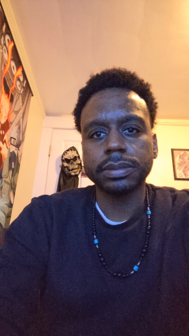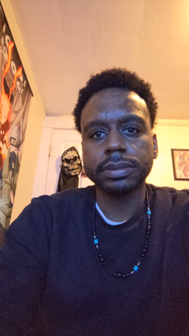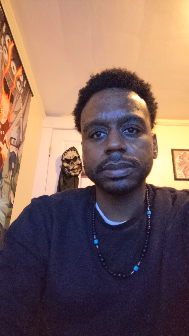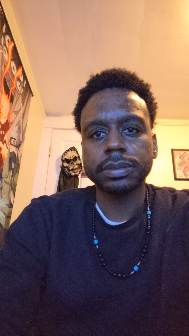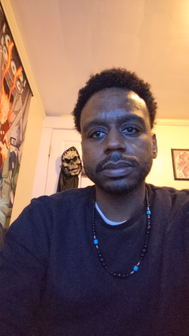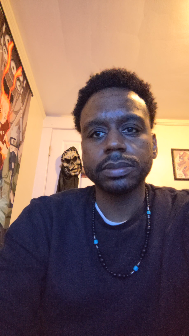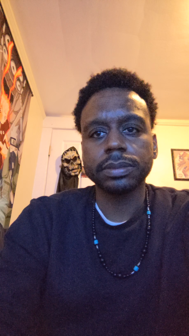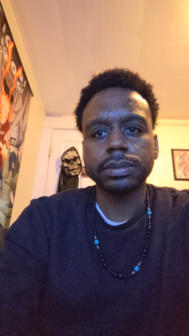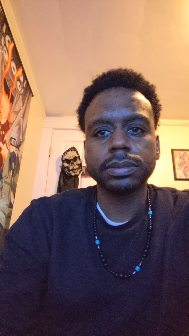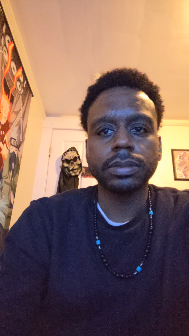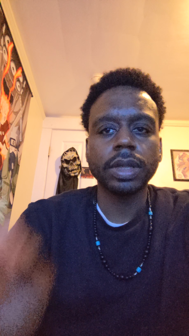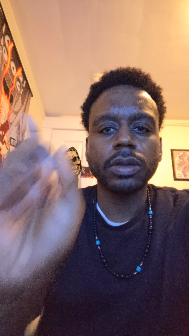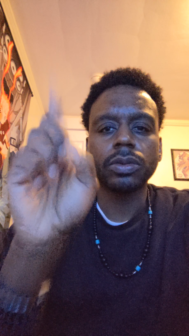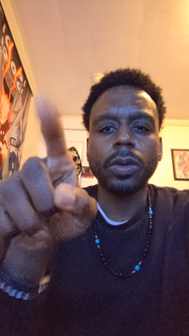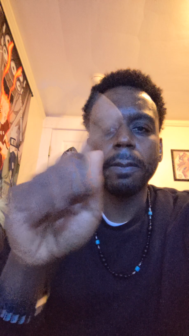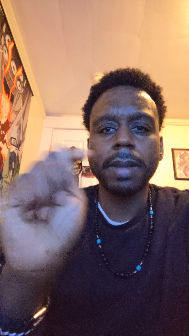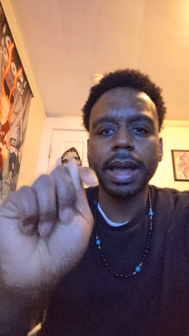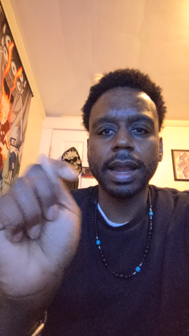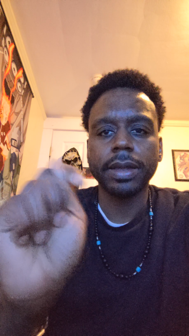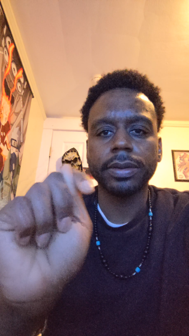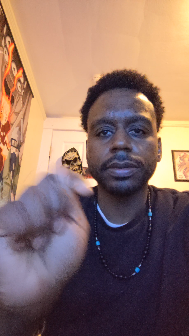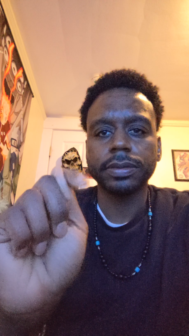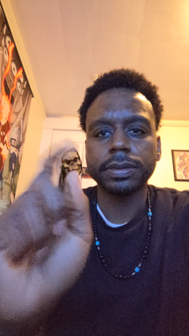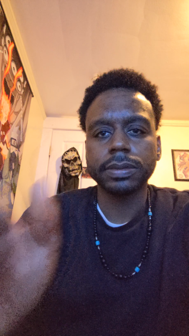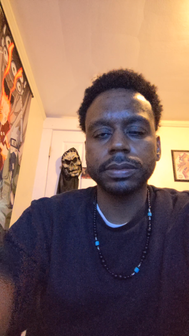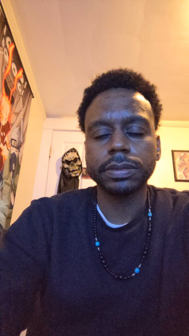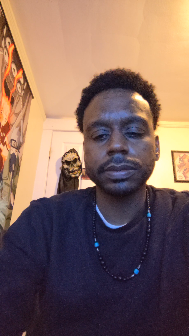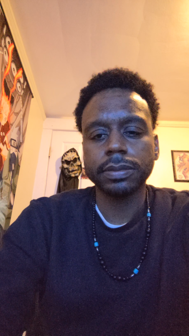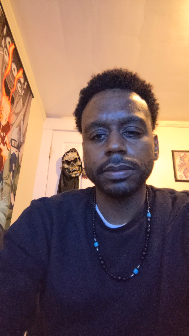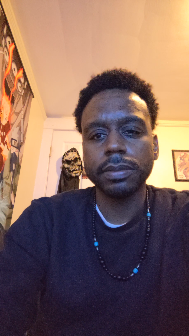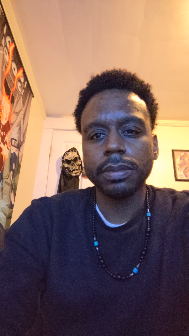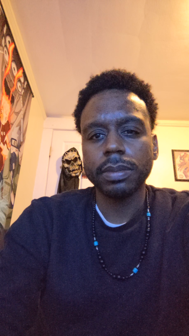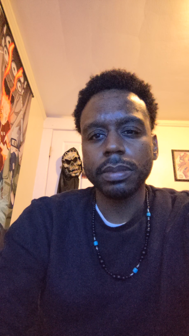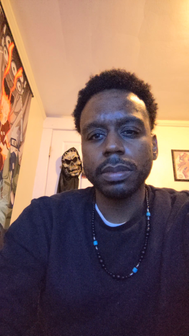go potty